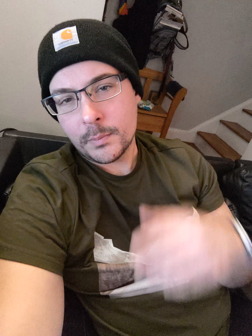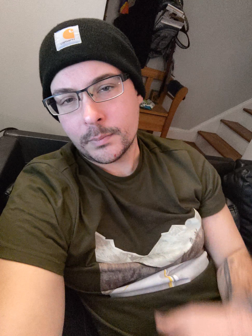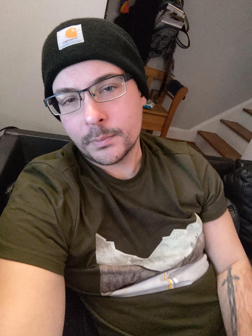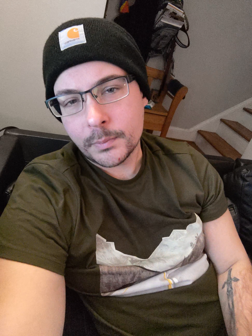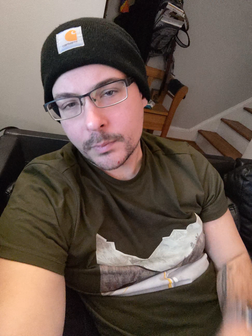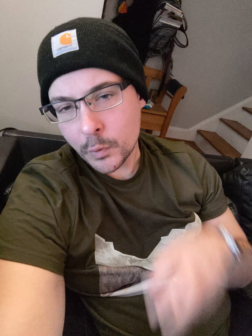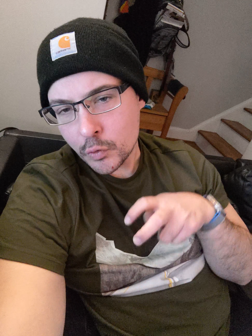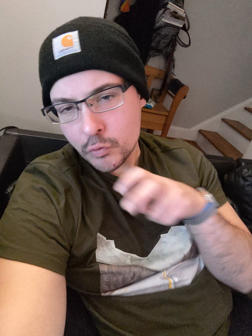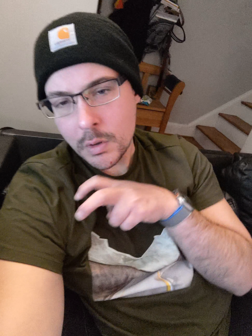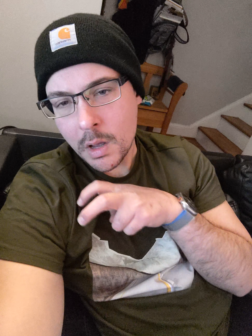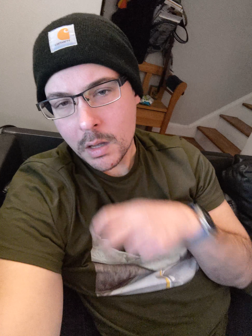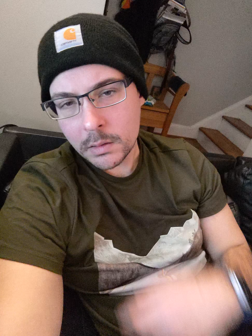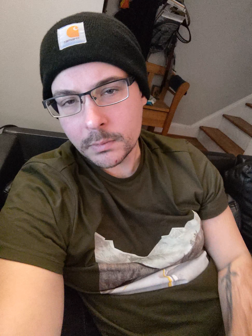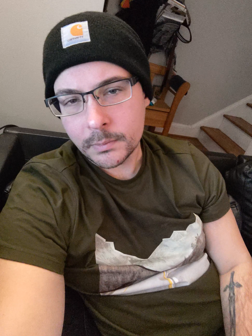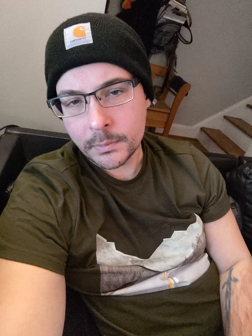ride